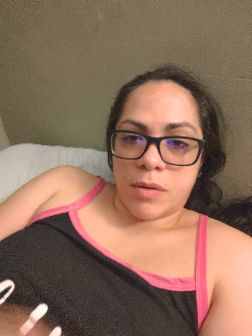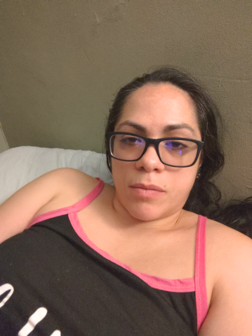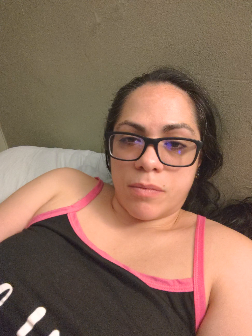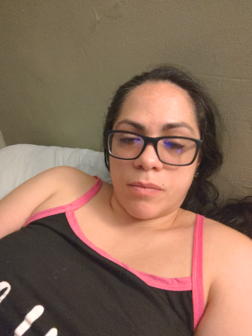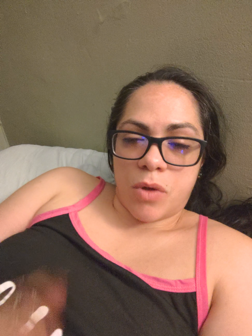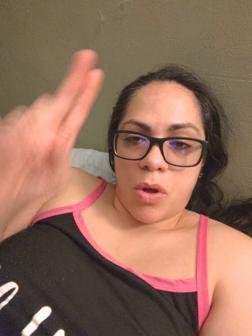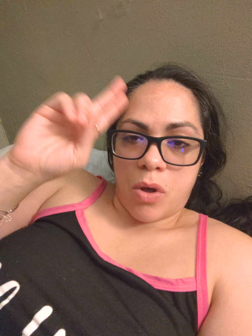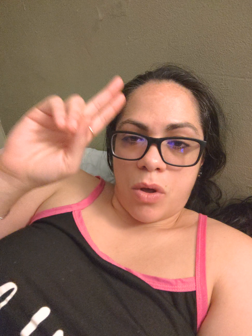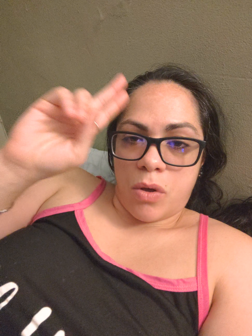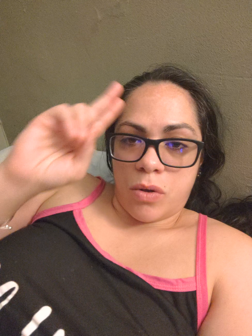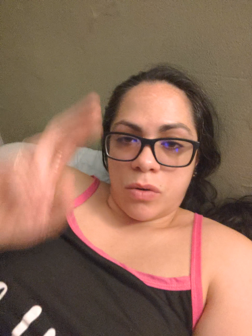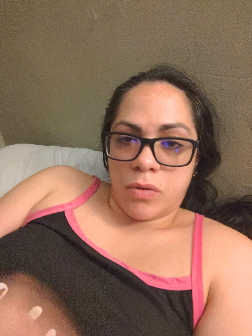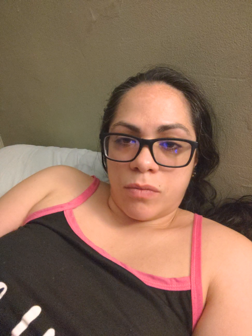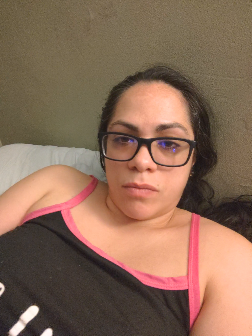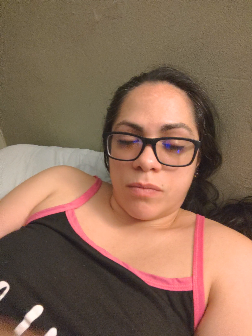uncle